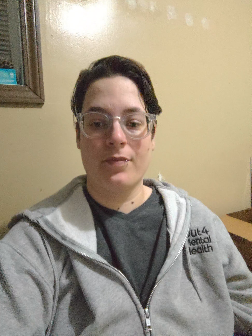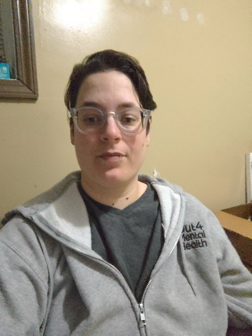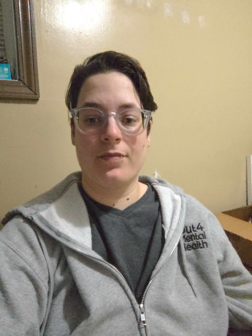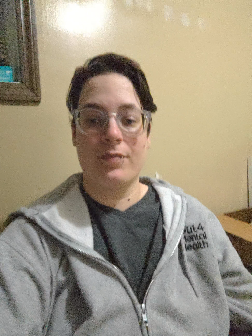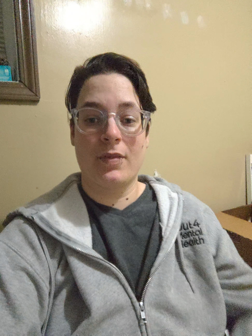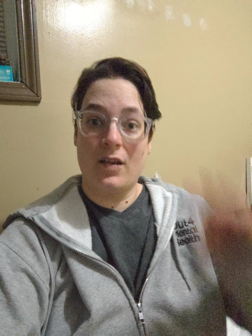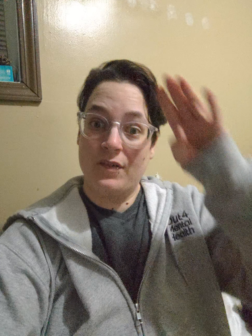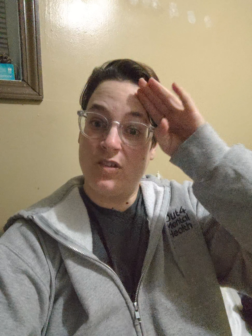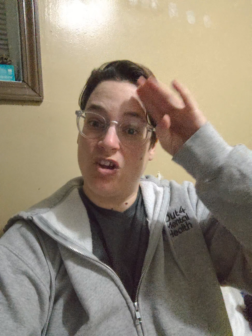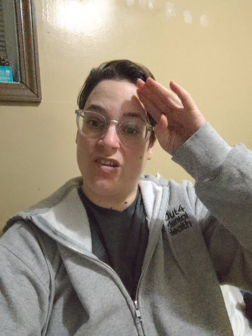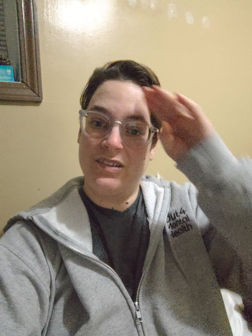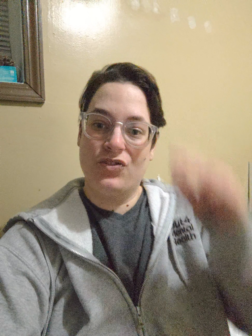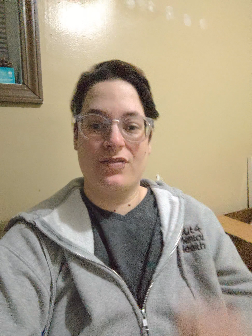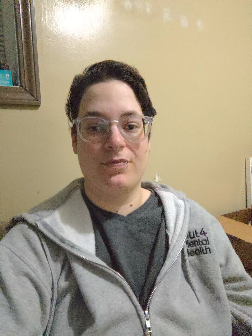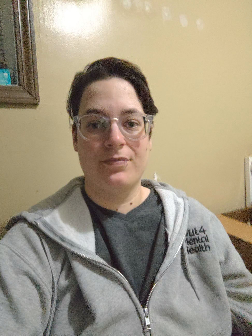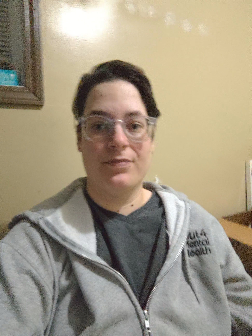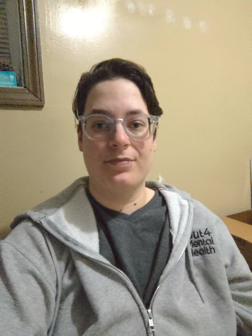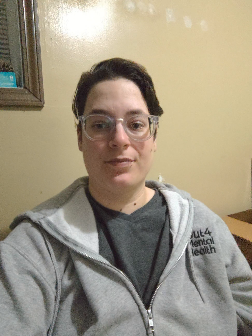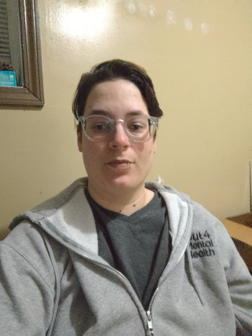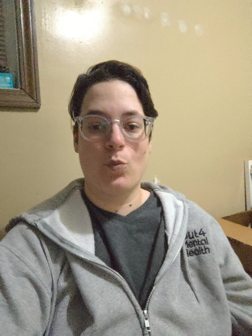fireman